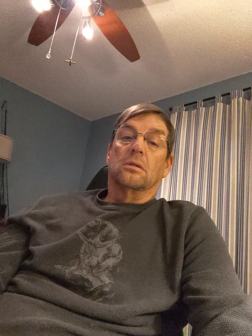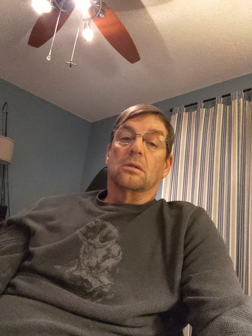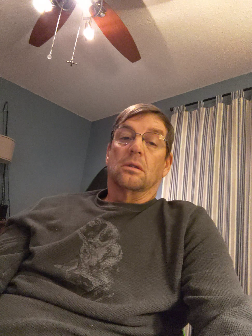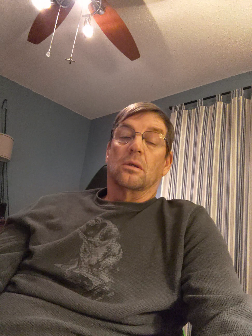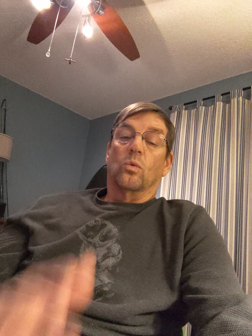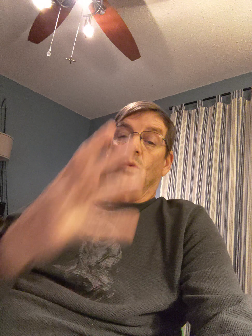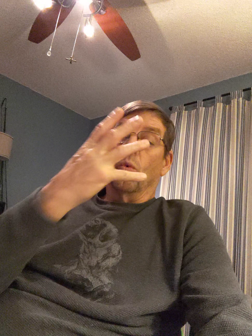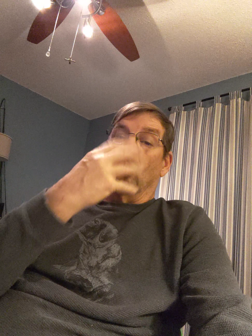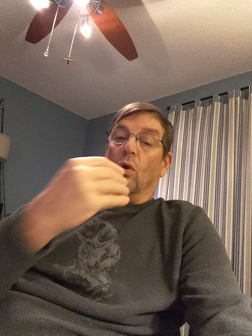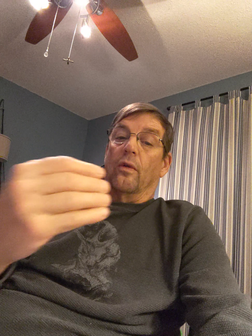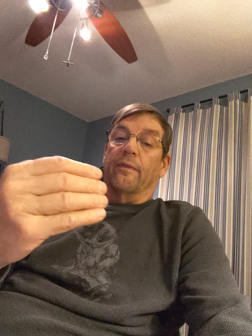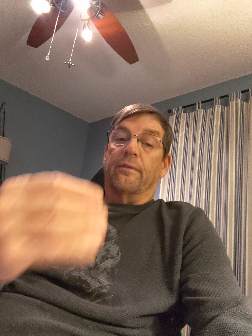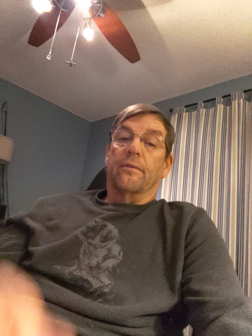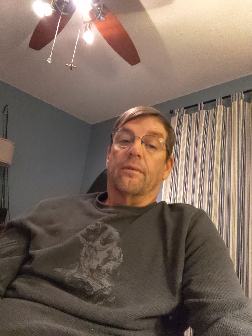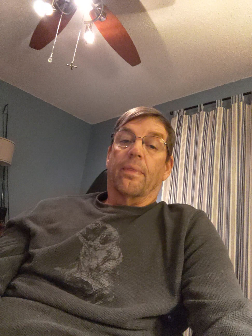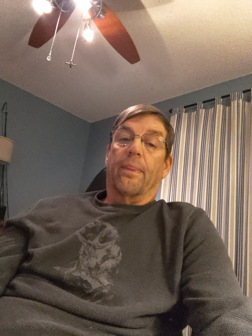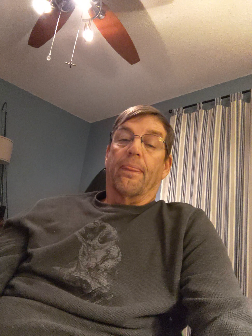wolf